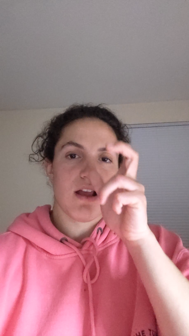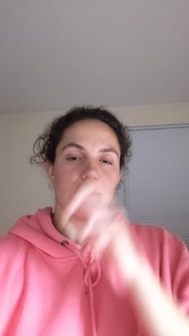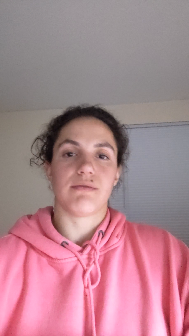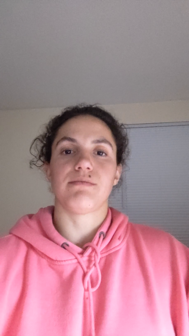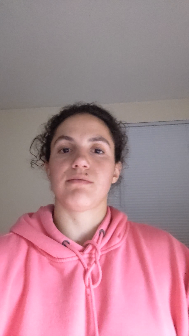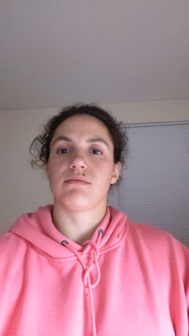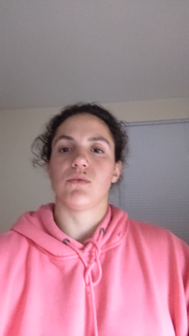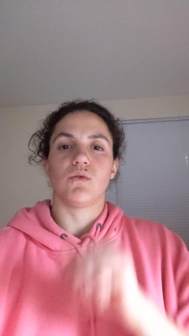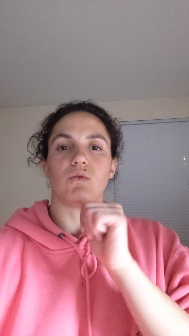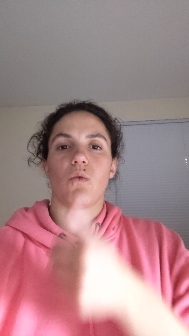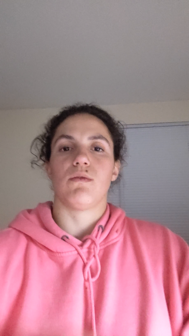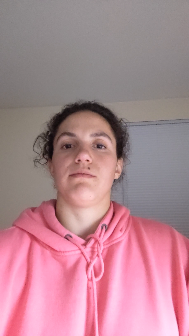don't